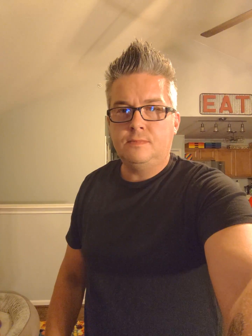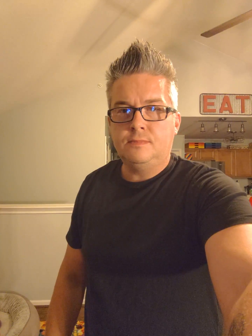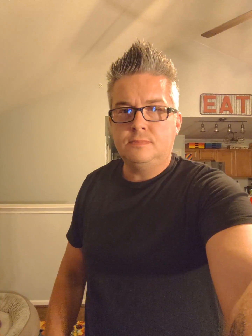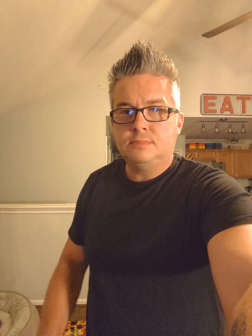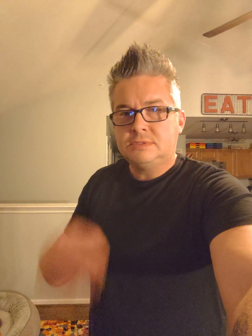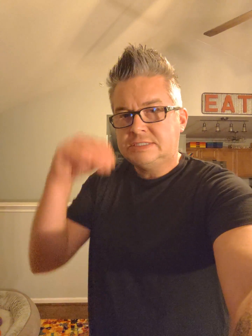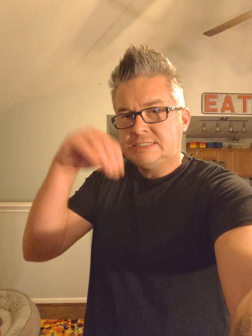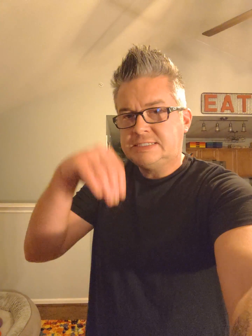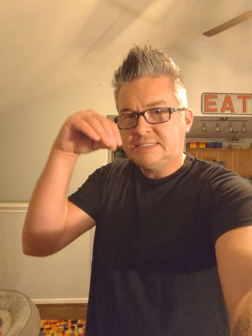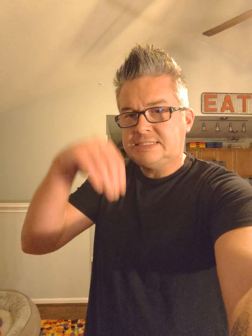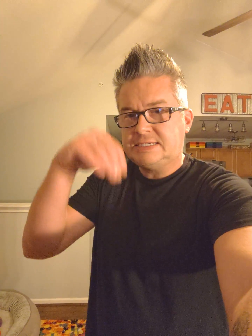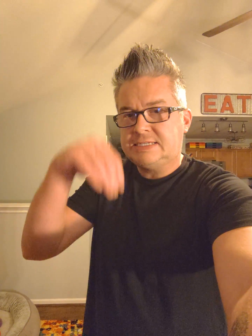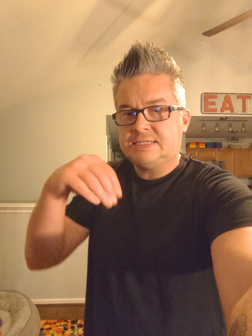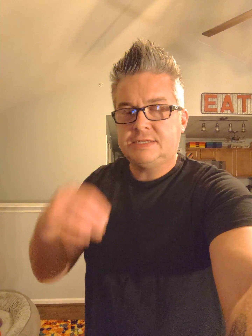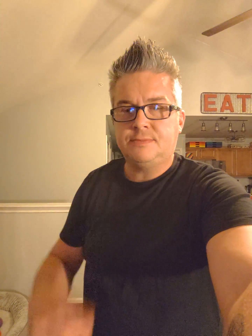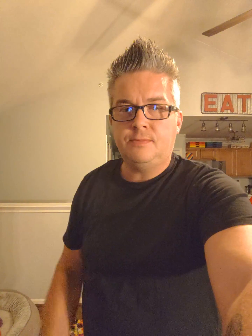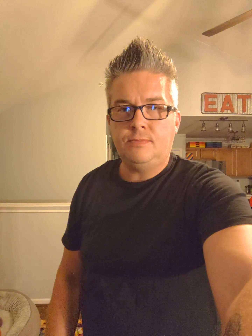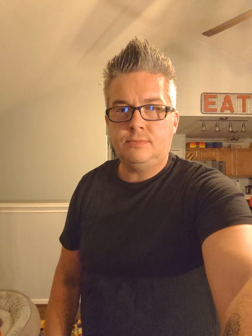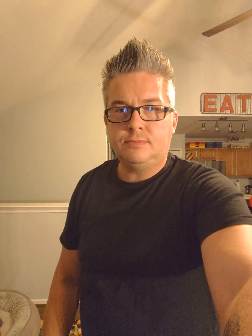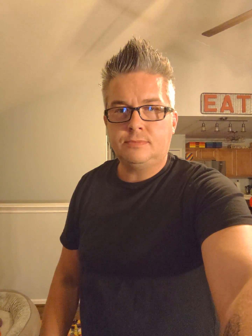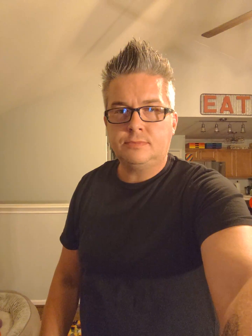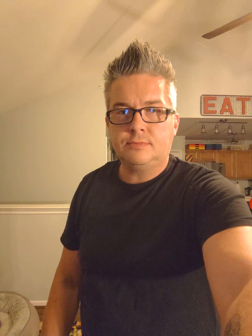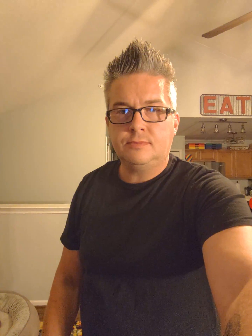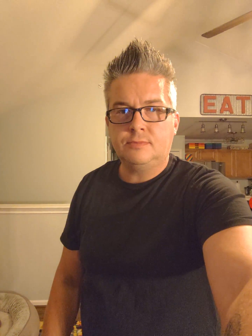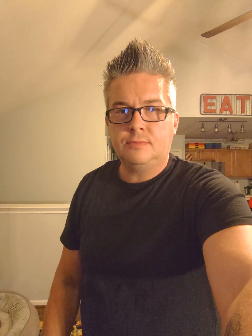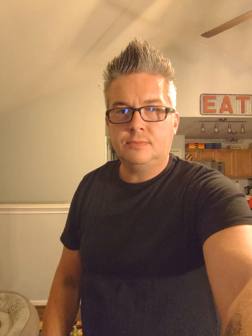inside